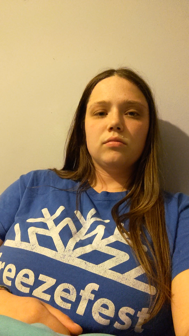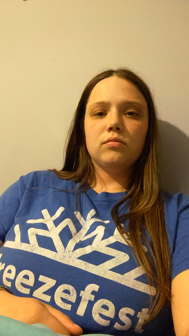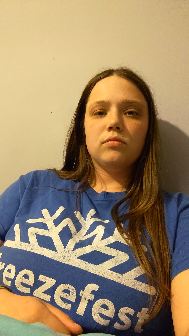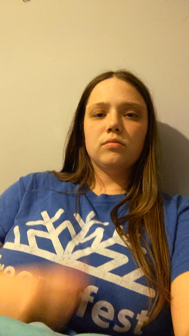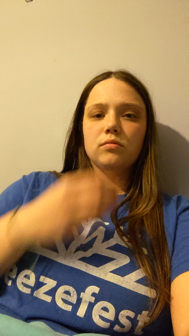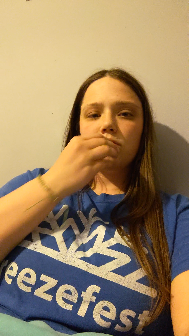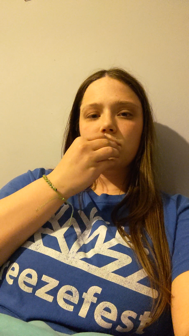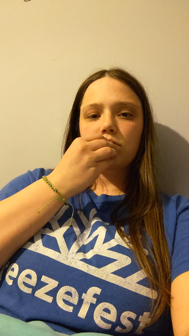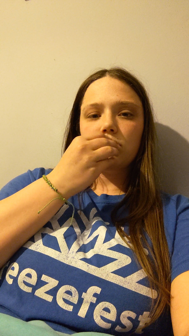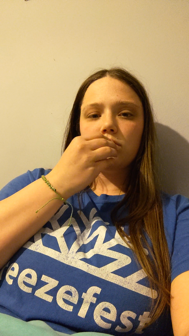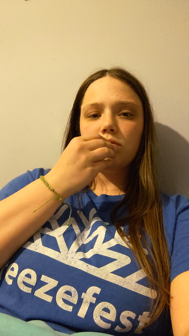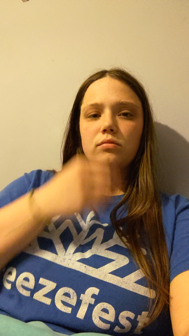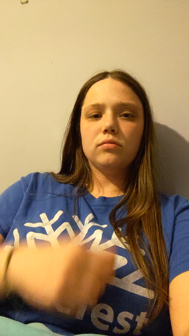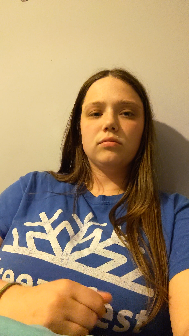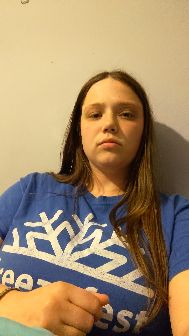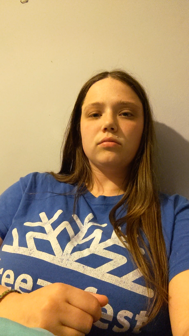eat